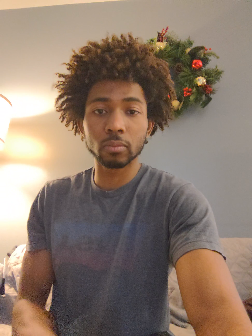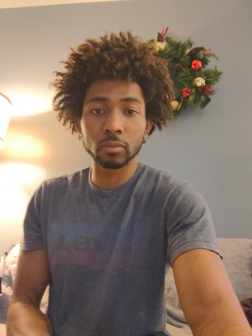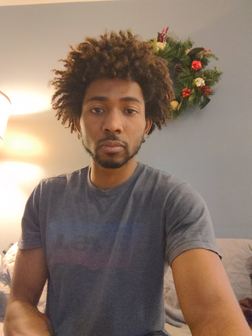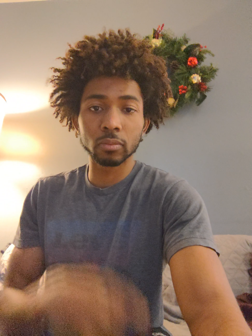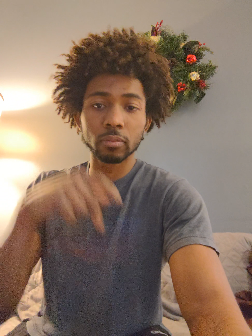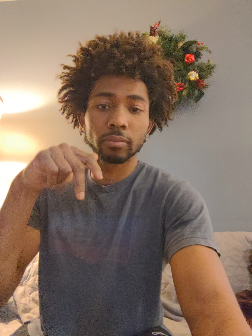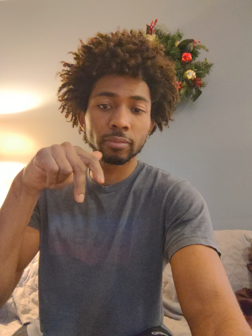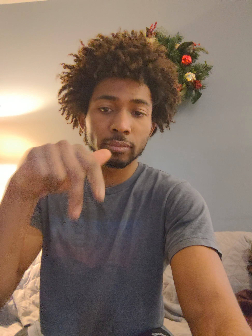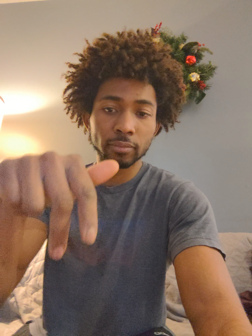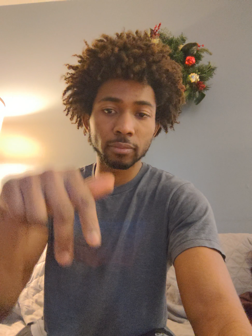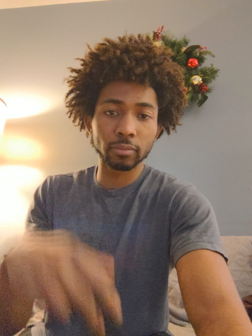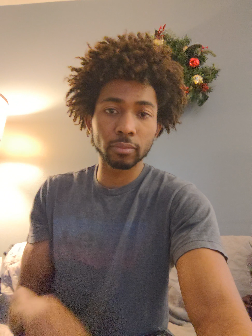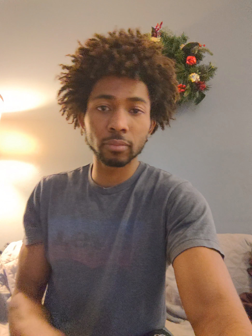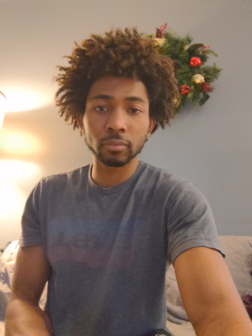ride